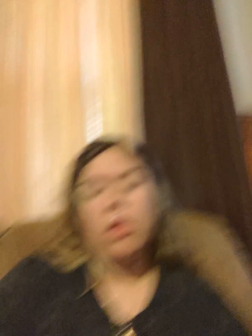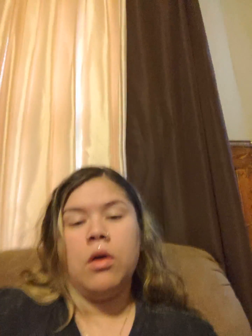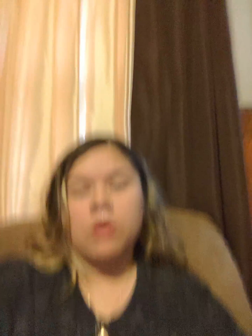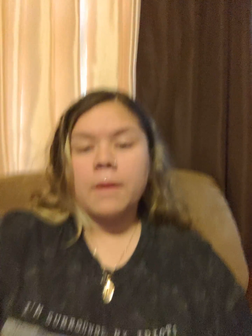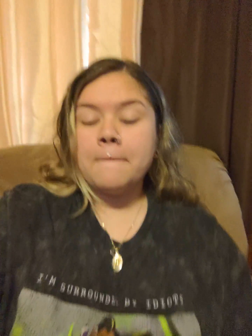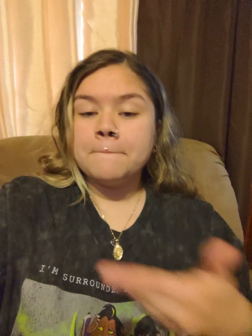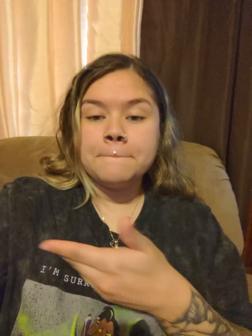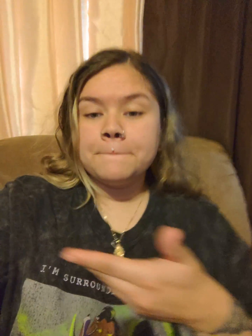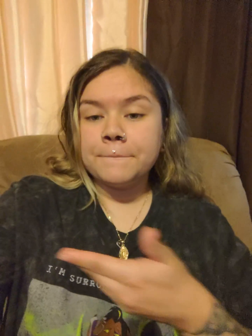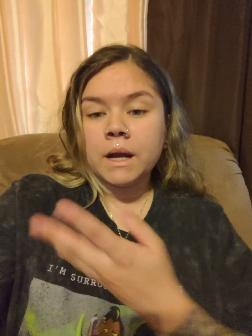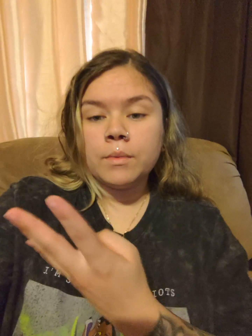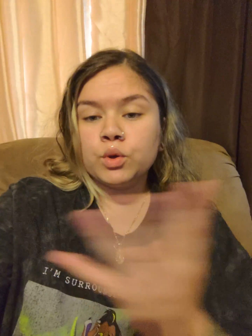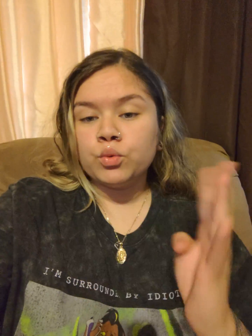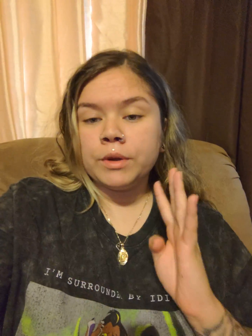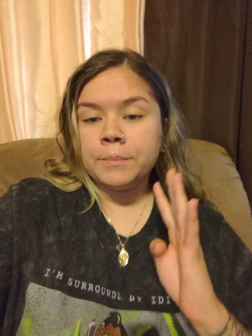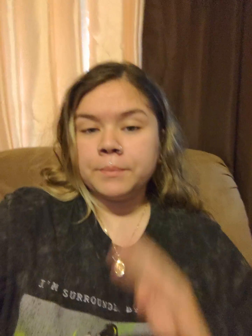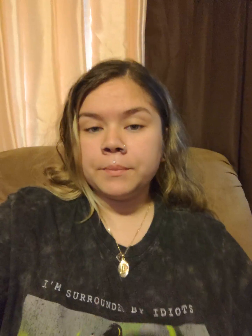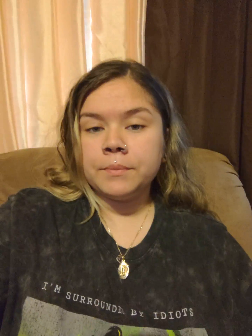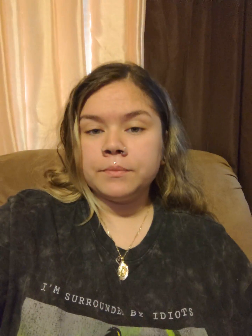crib